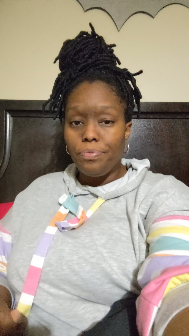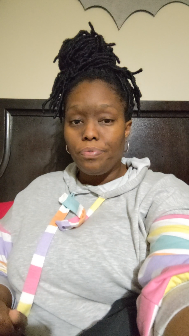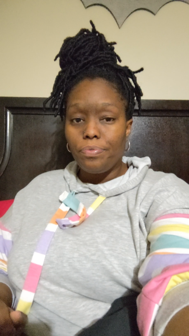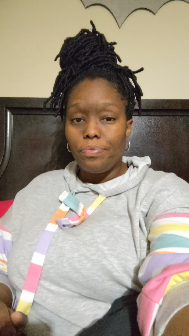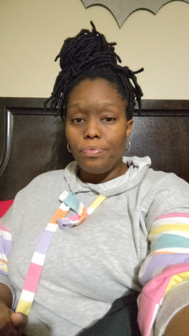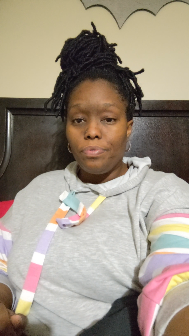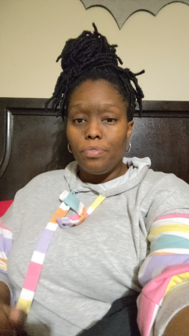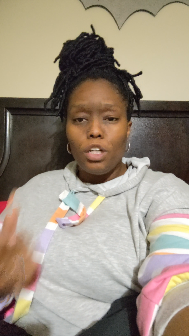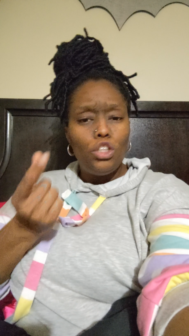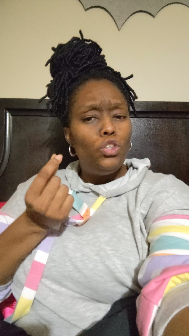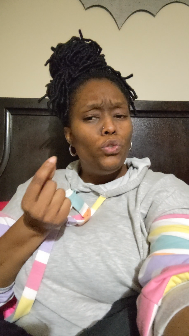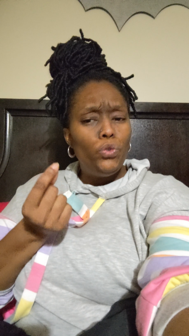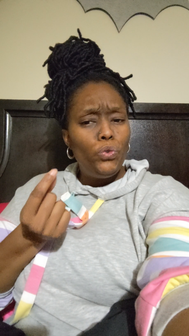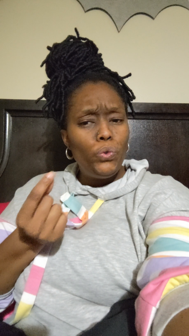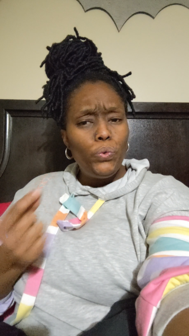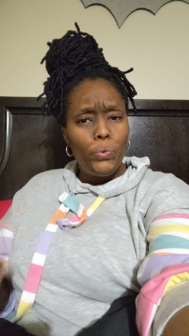do